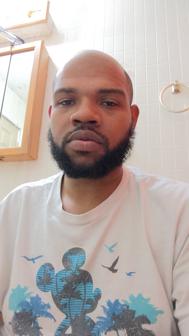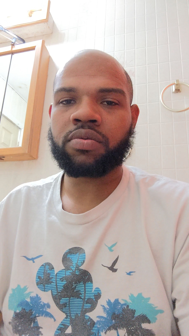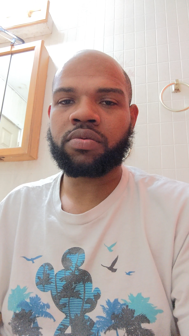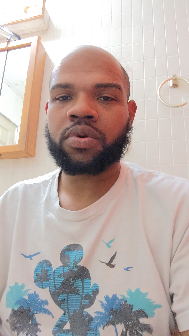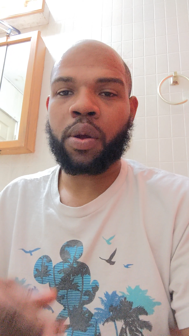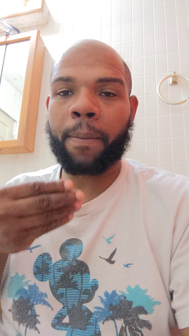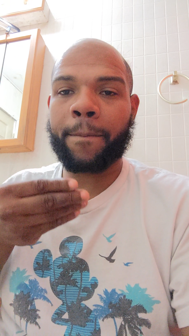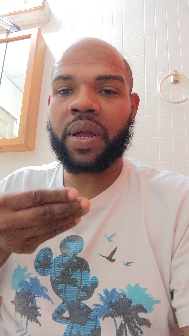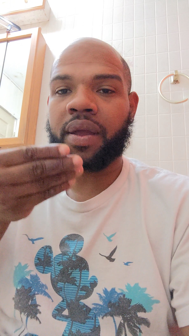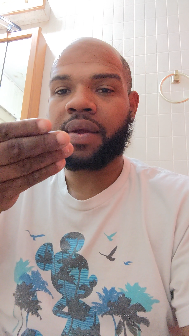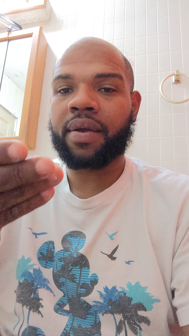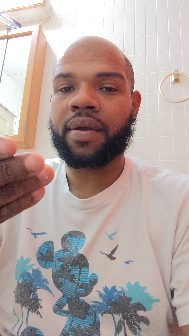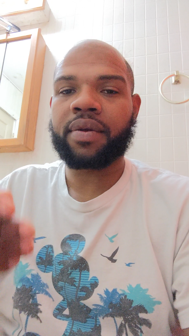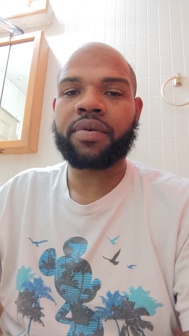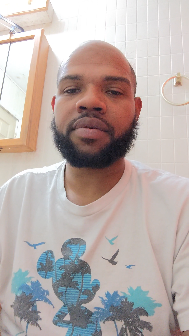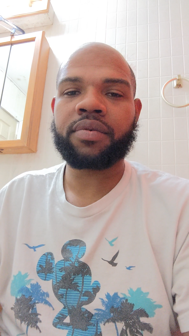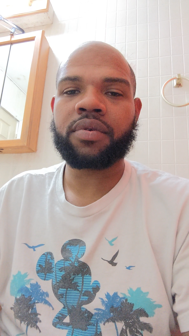buy